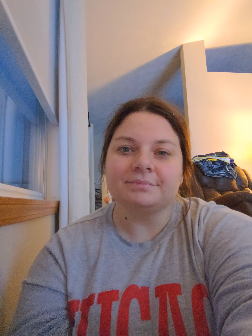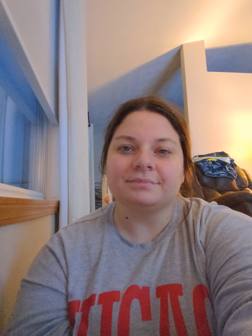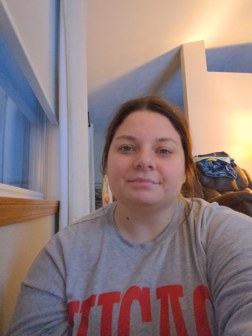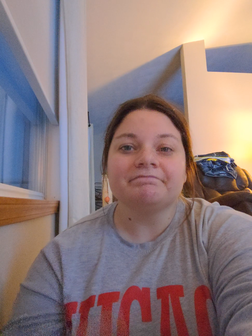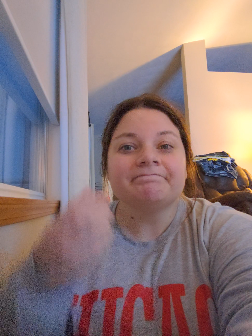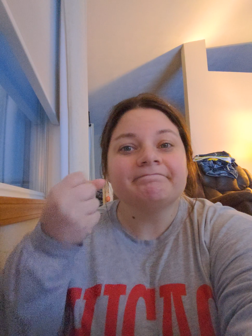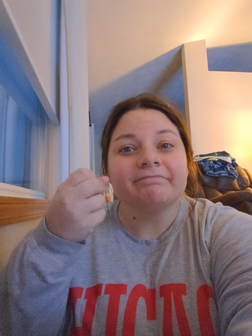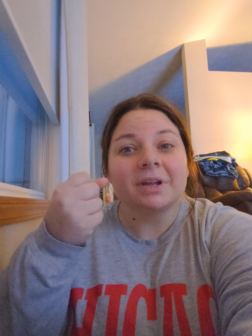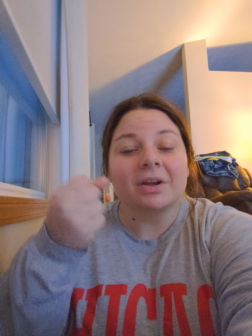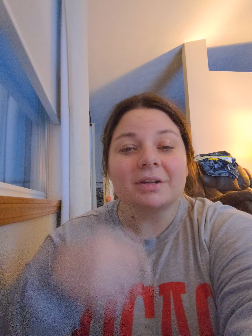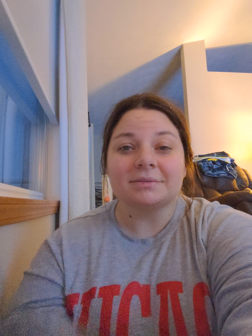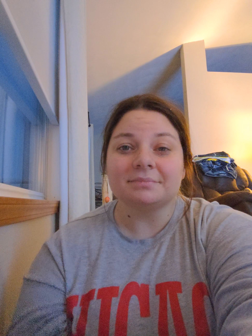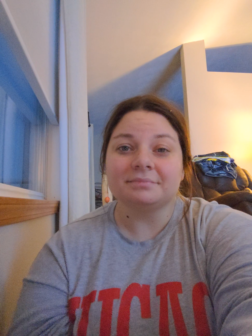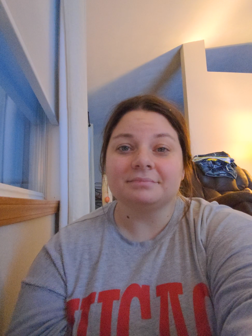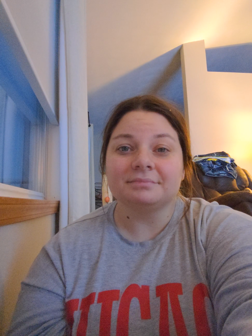milk